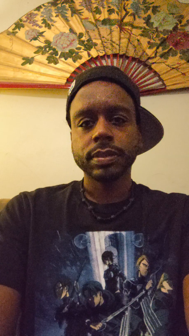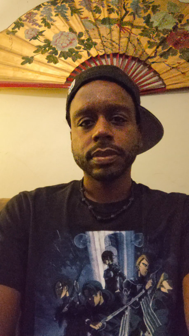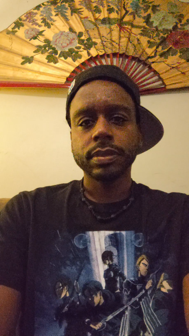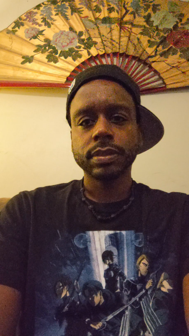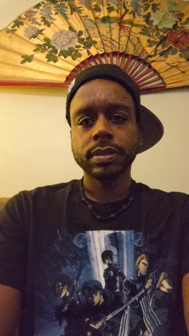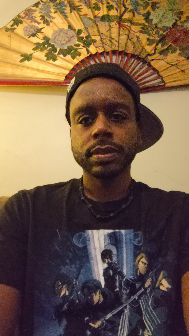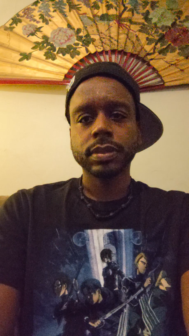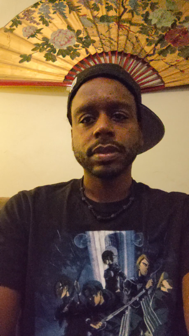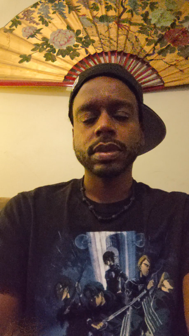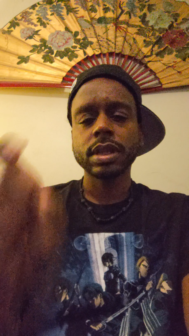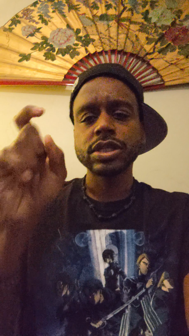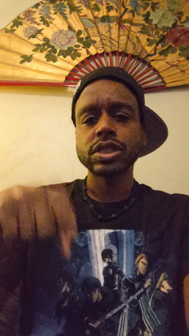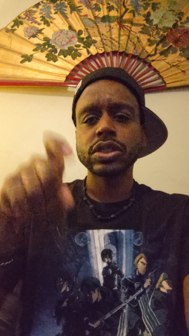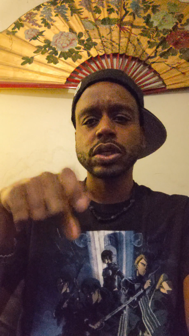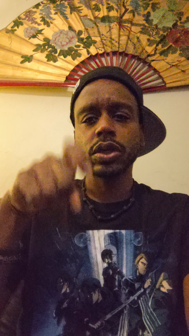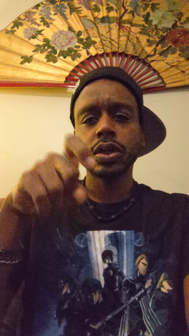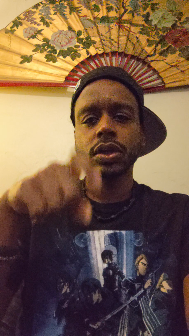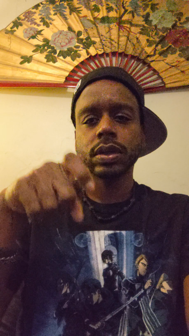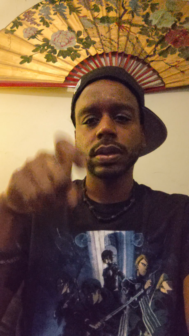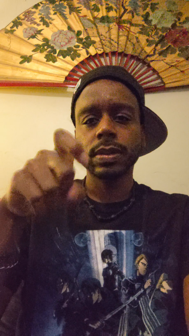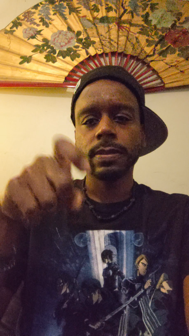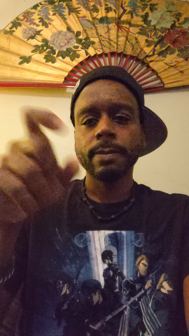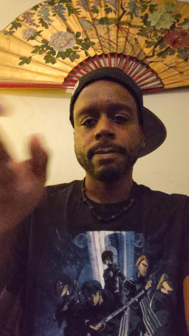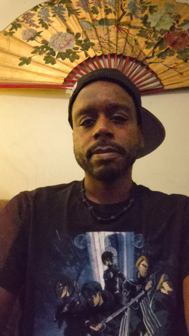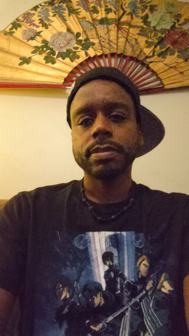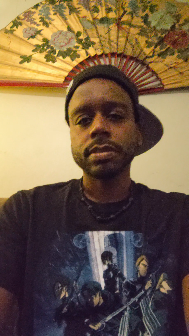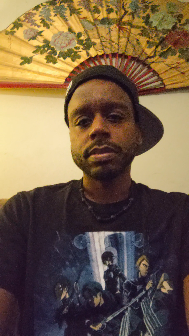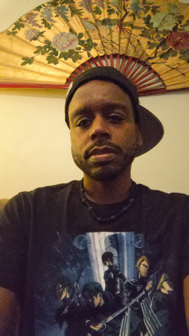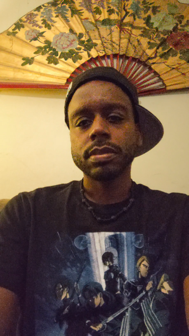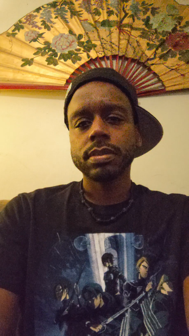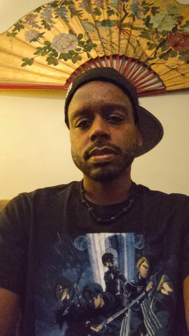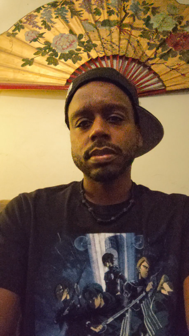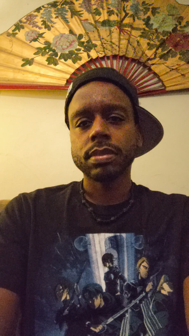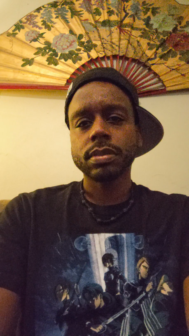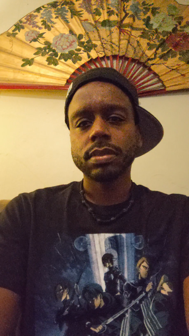should